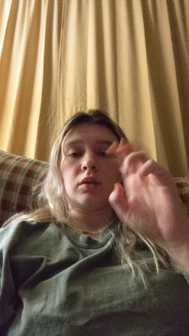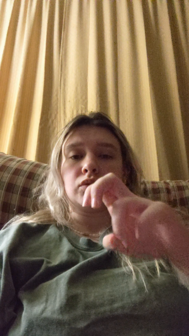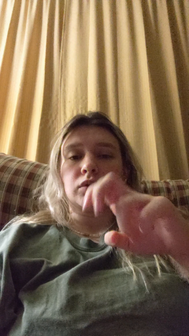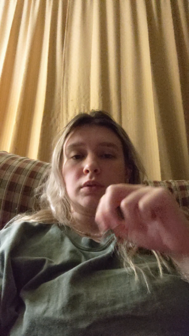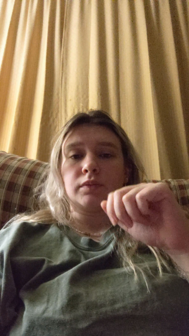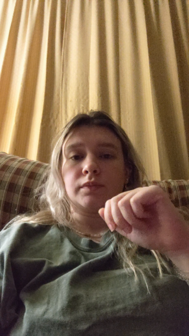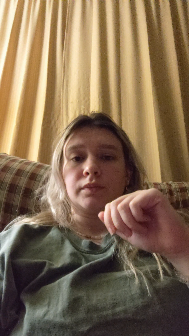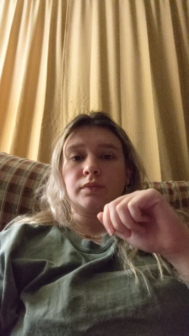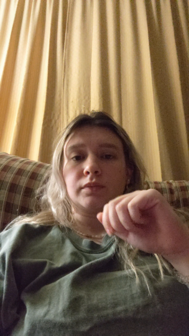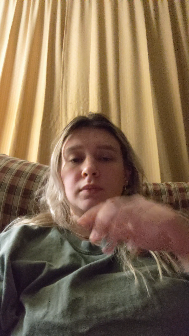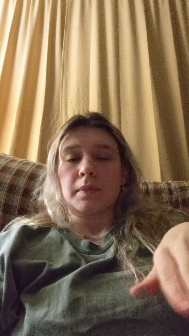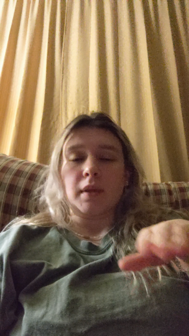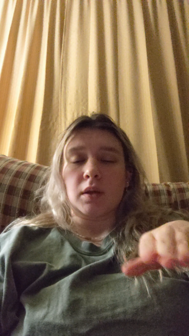penguin